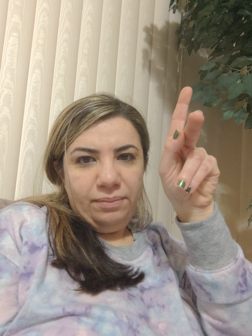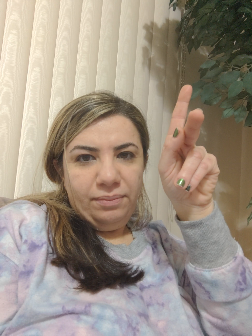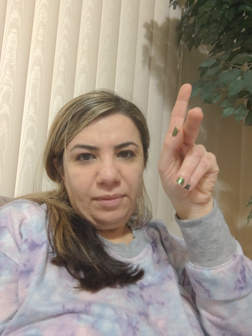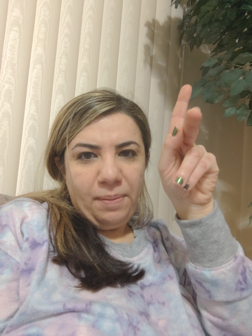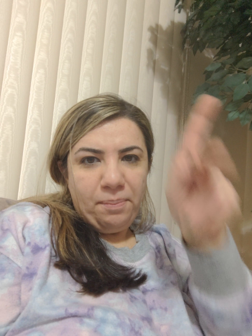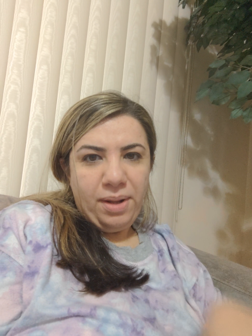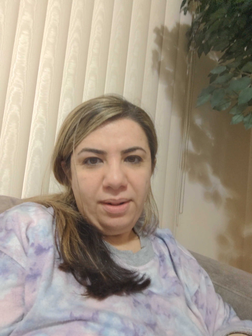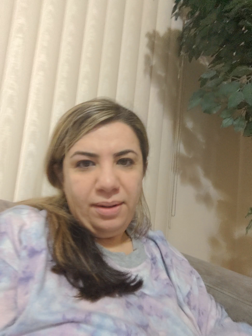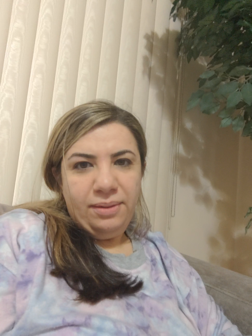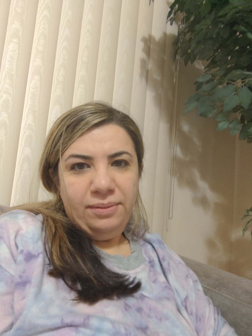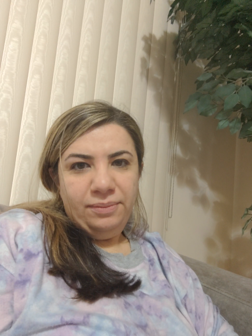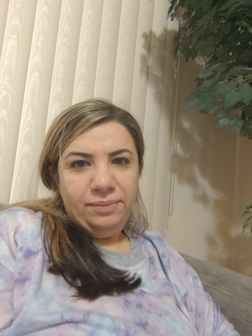person